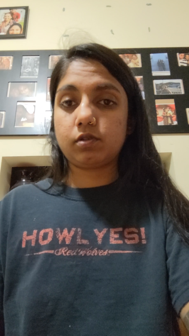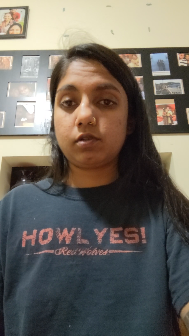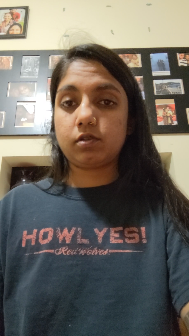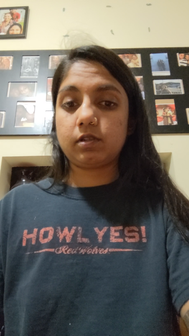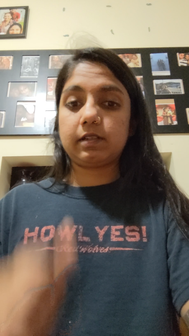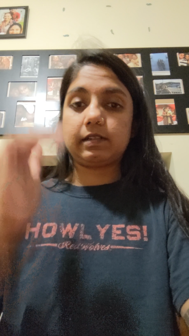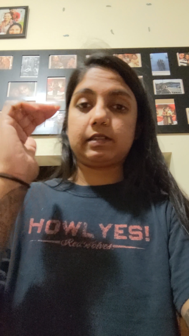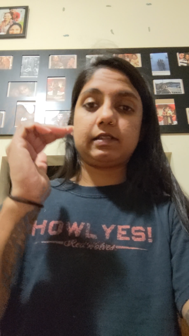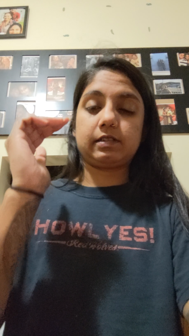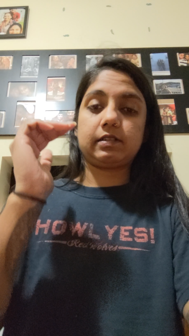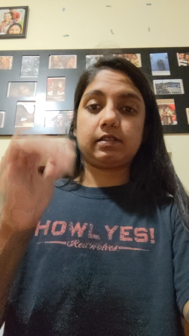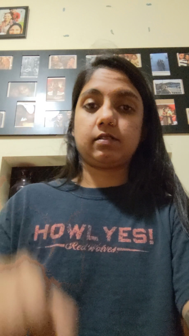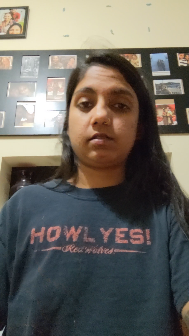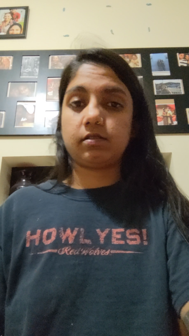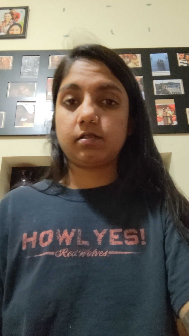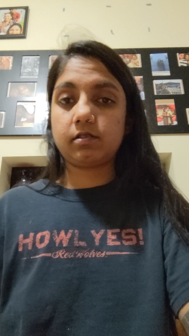little